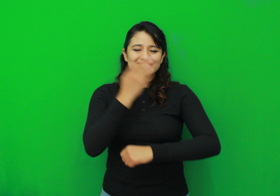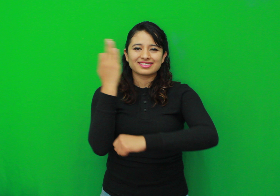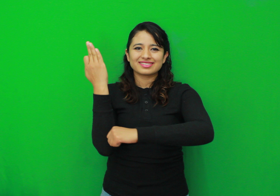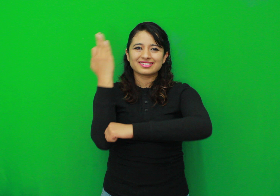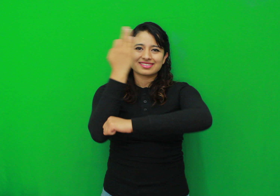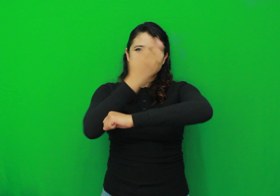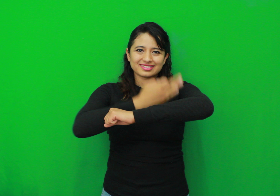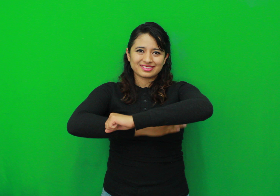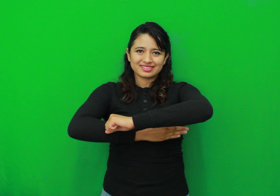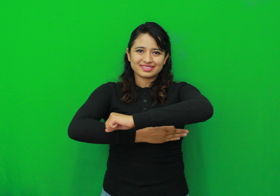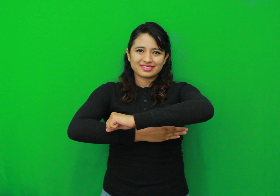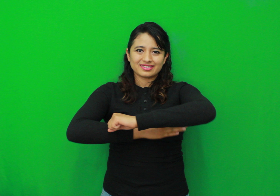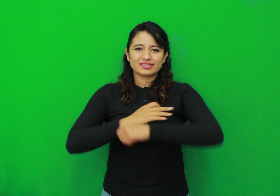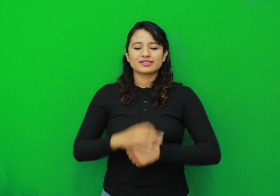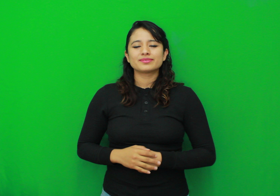tarde